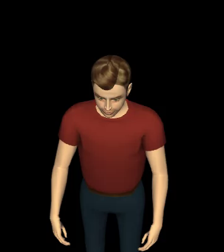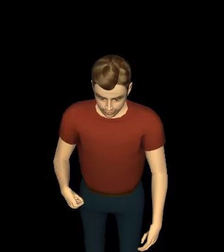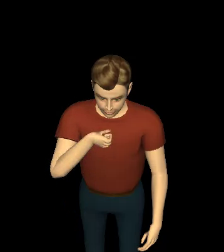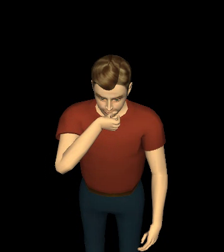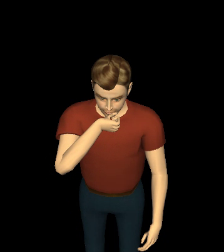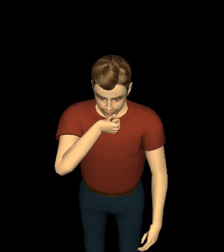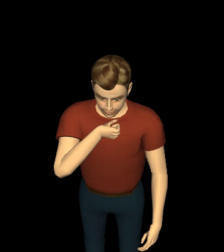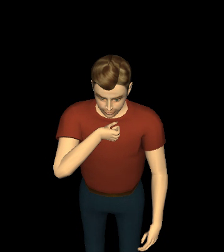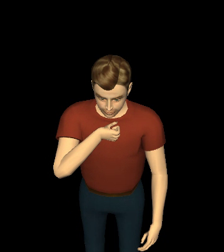ألم